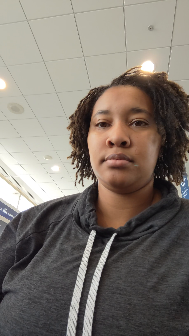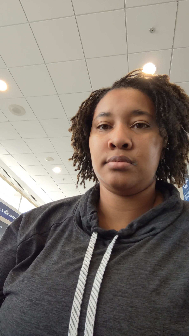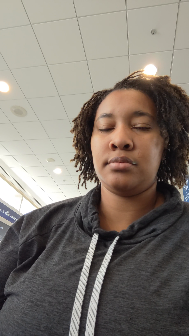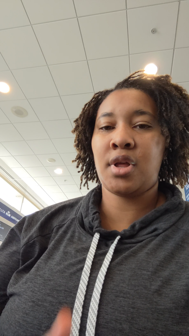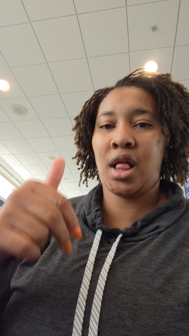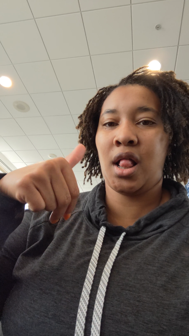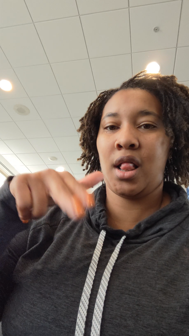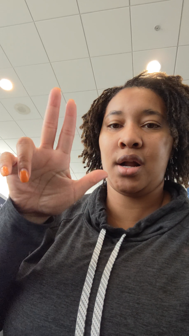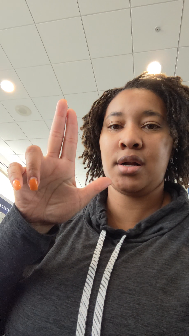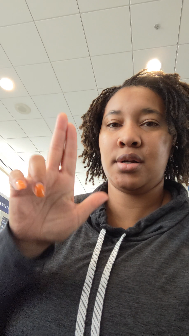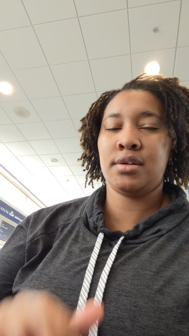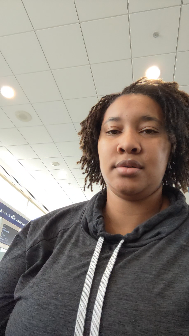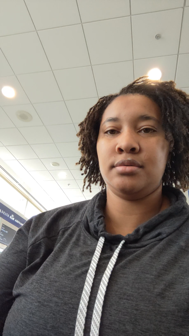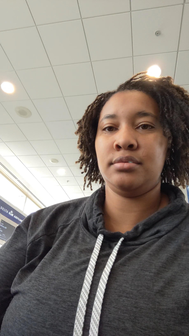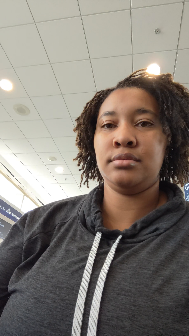lick